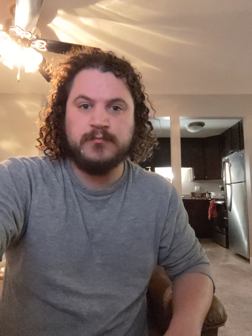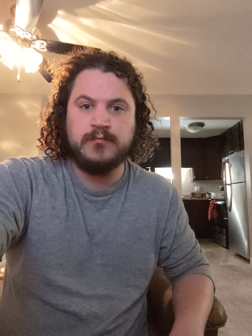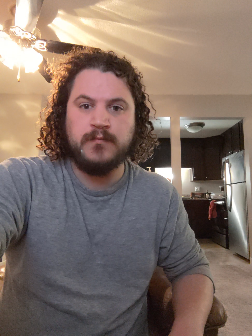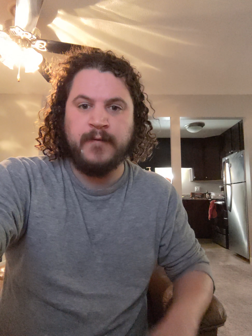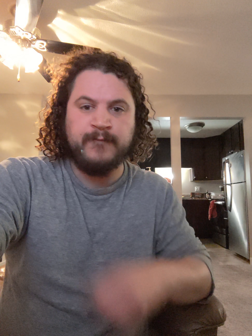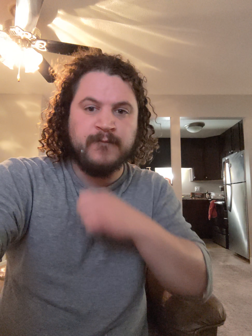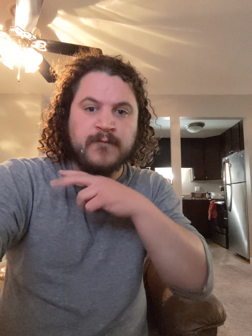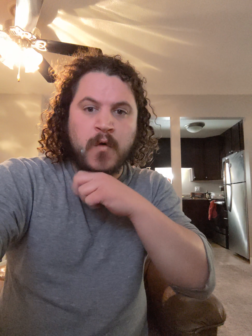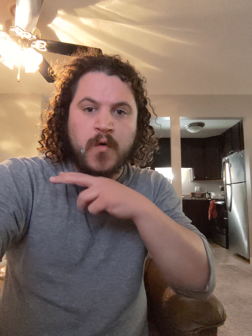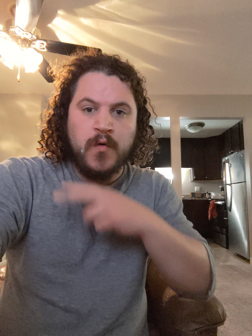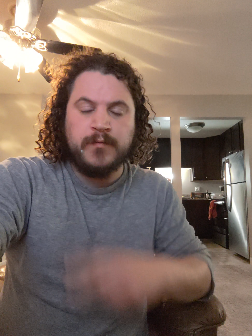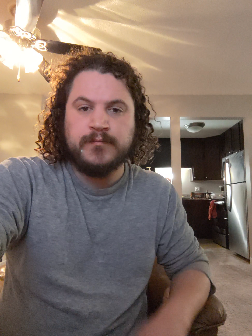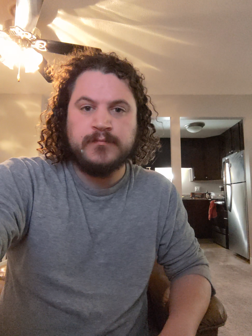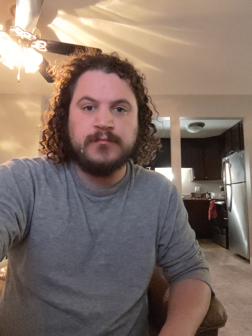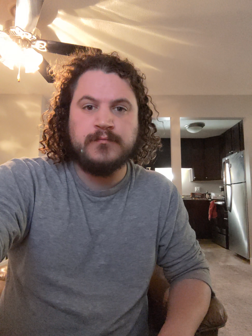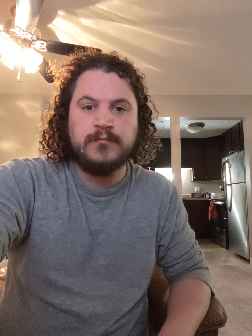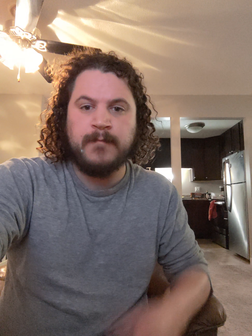frog